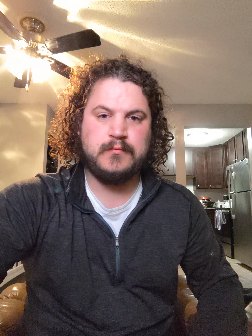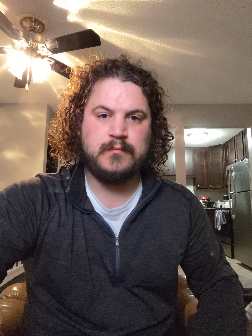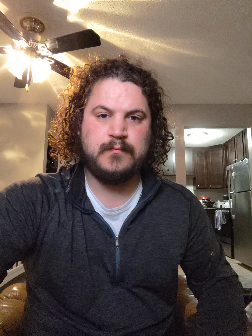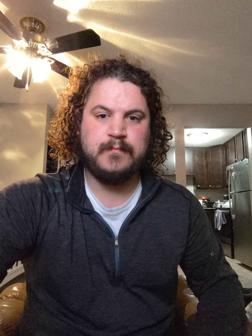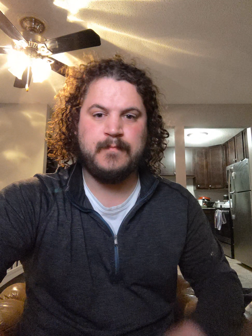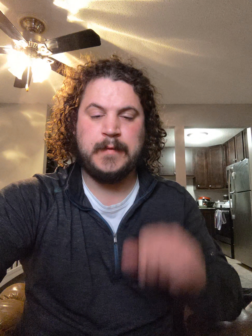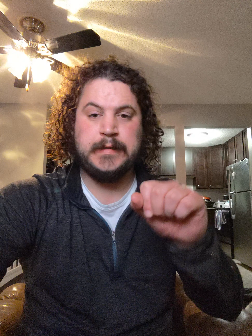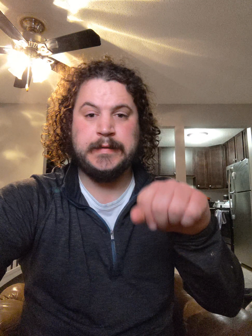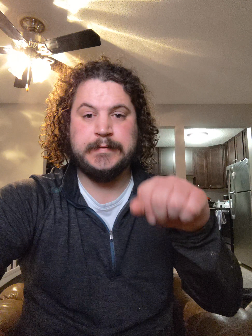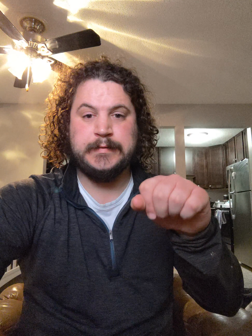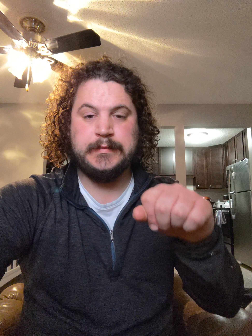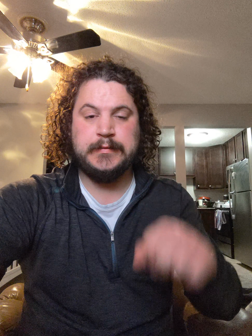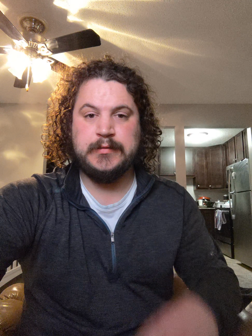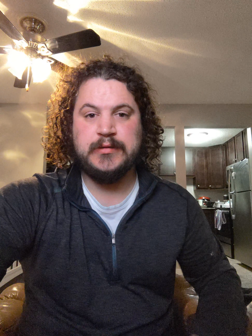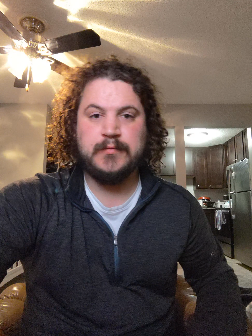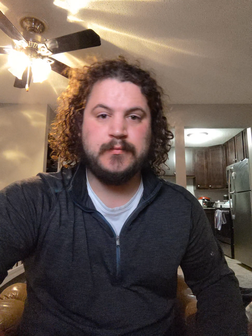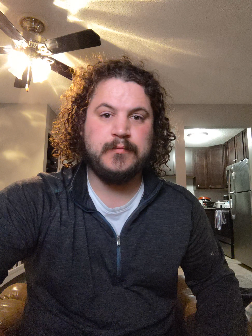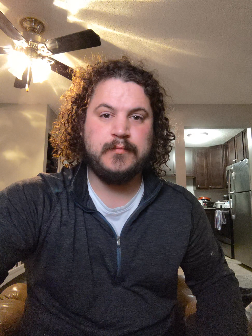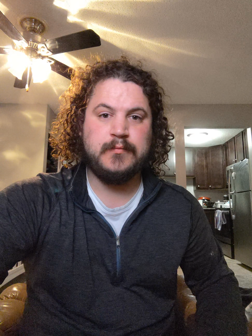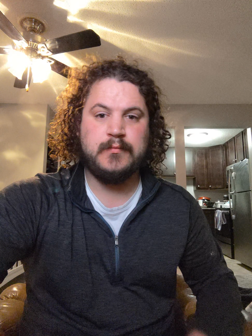yes